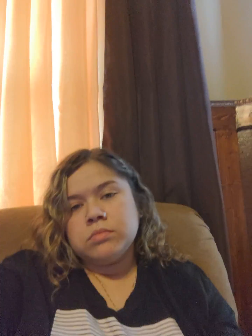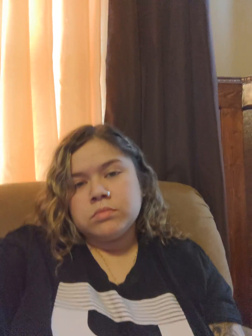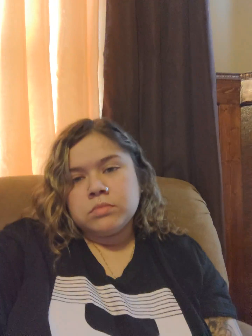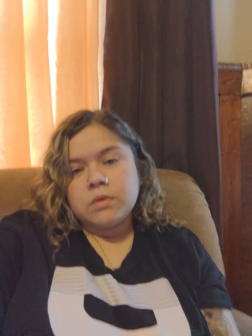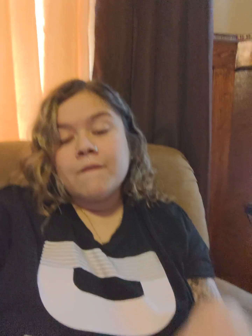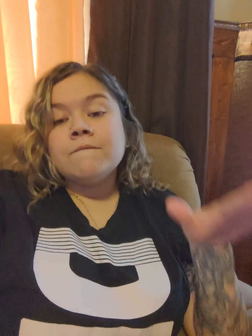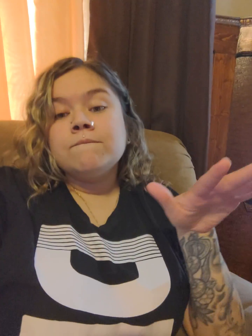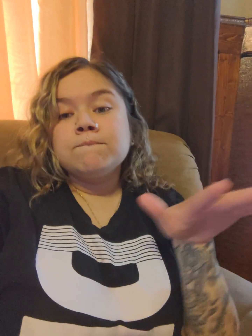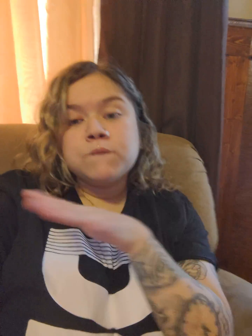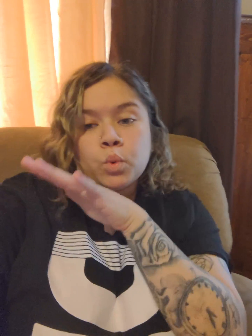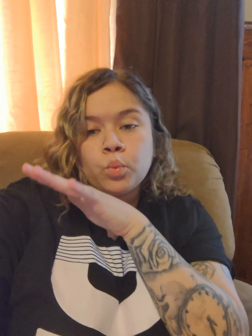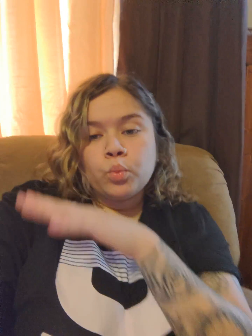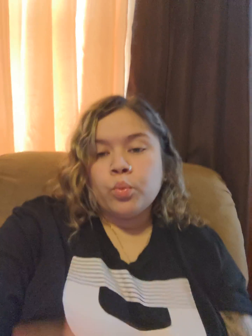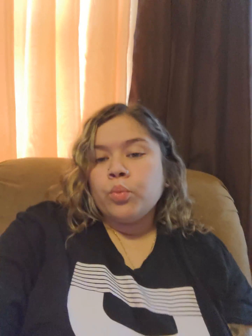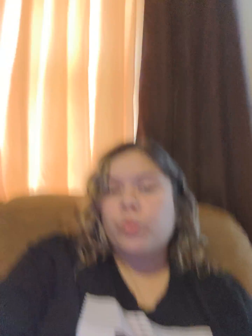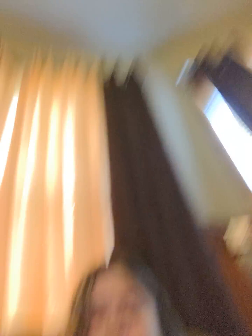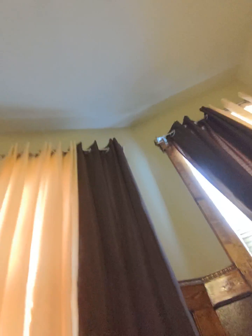full